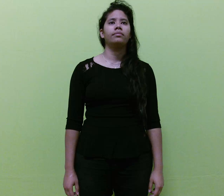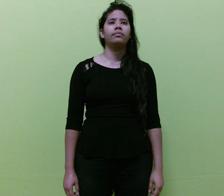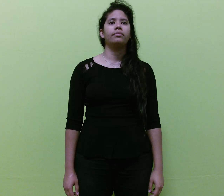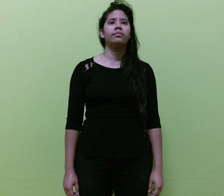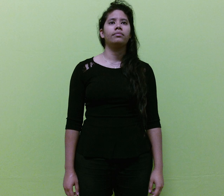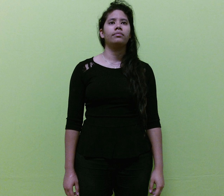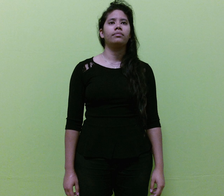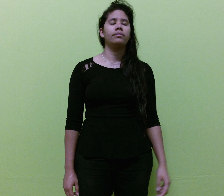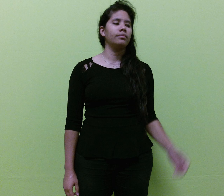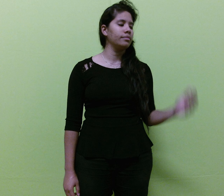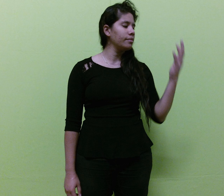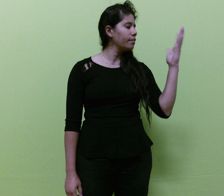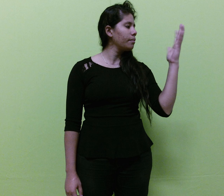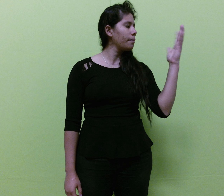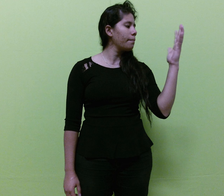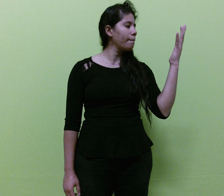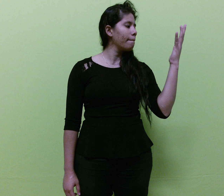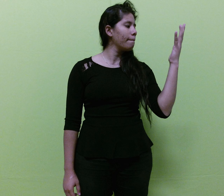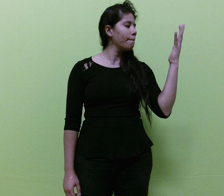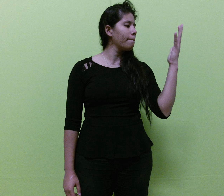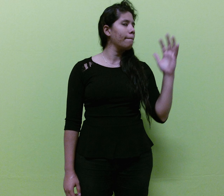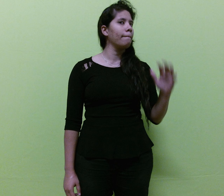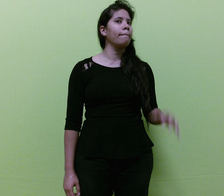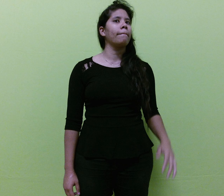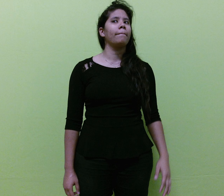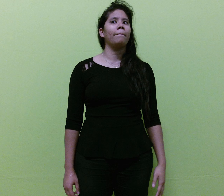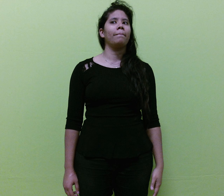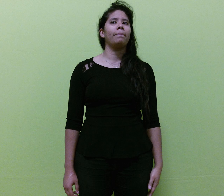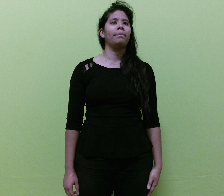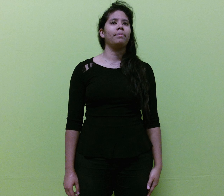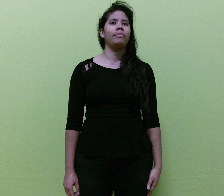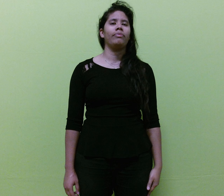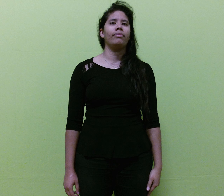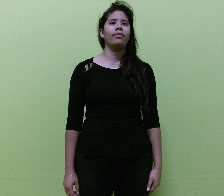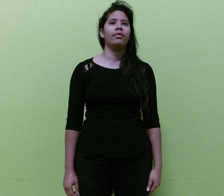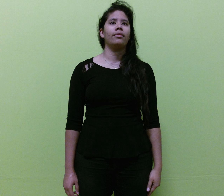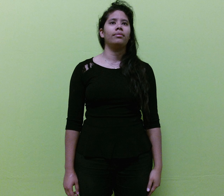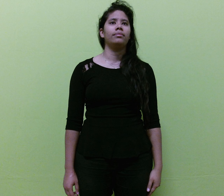espelho